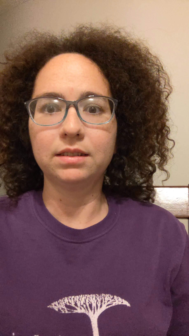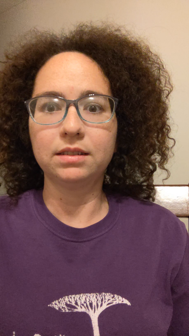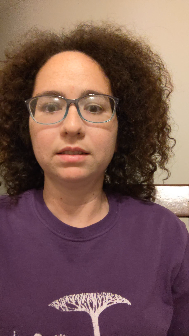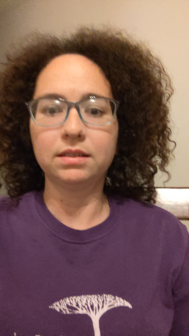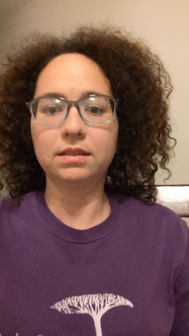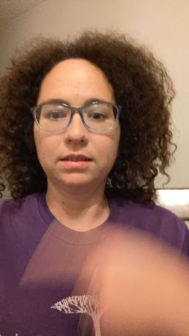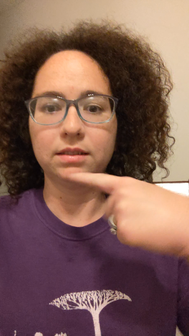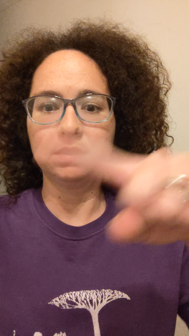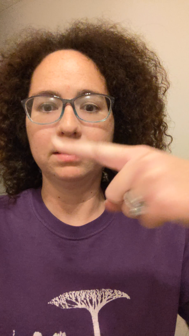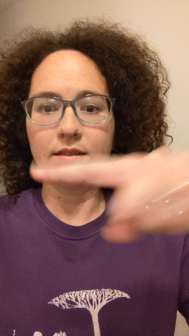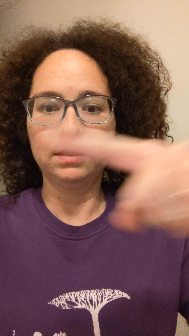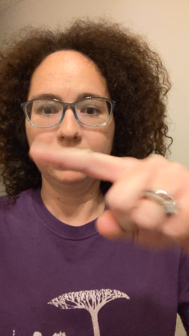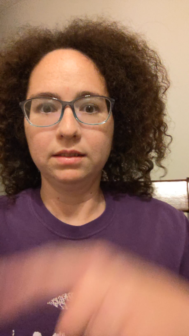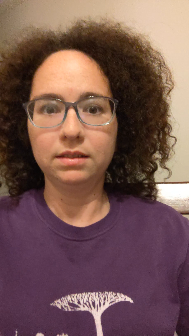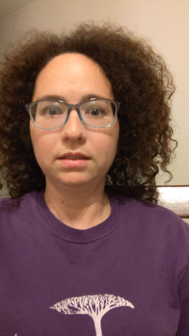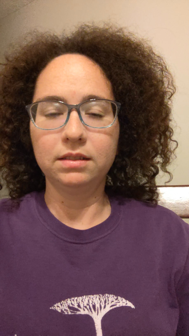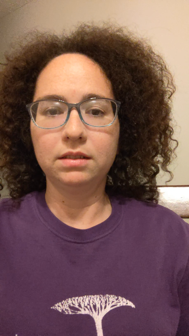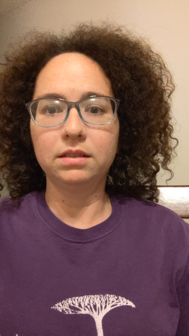knife